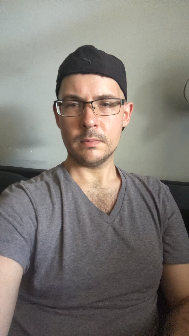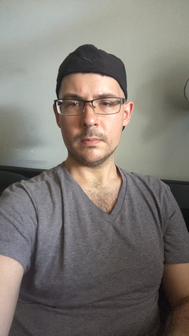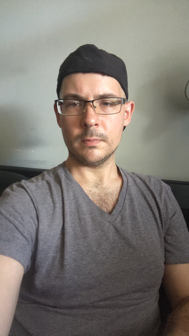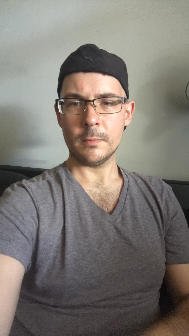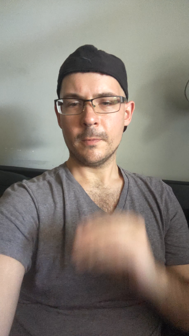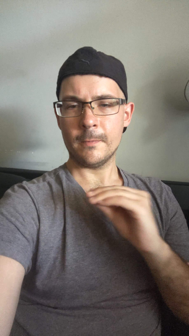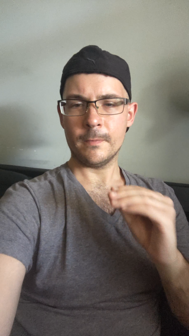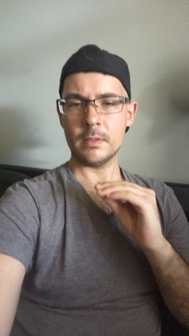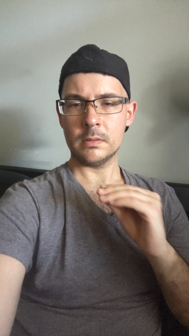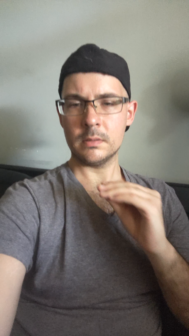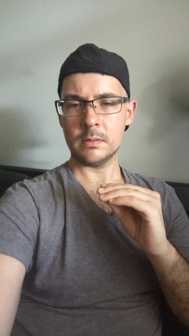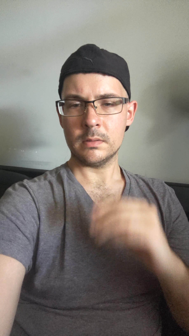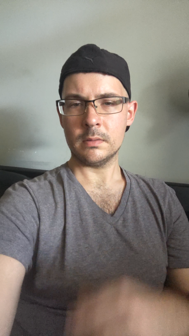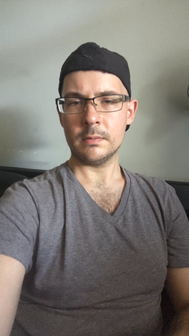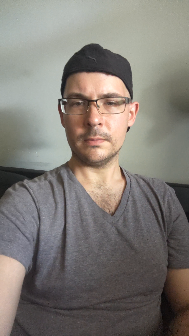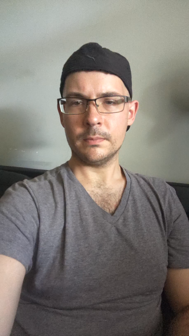fix